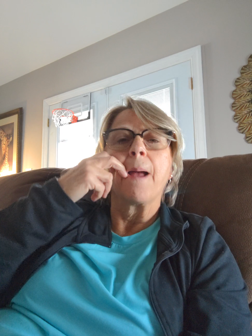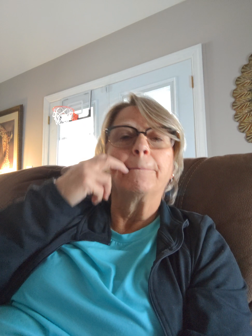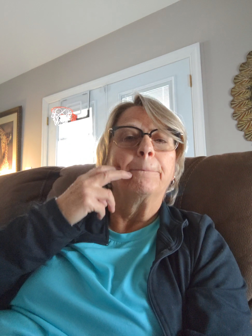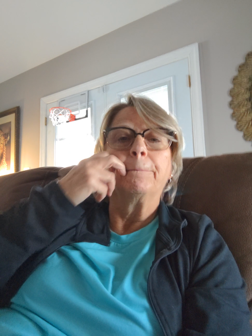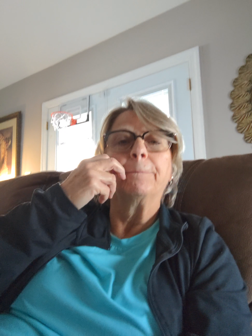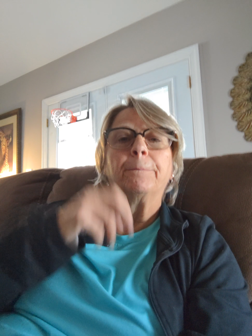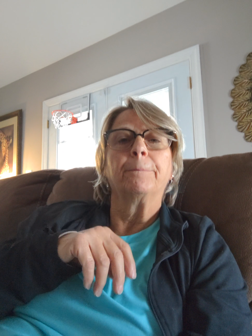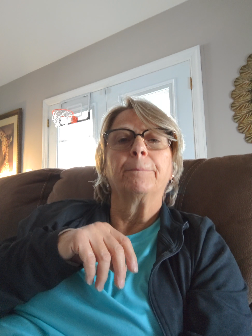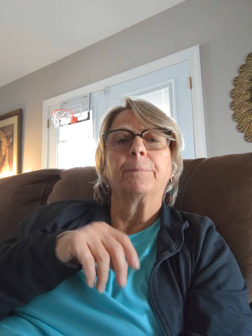gum